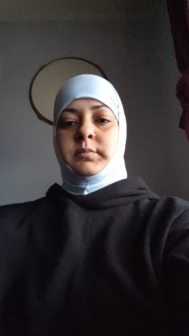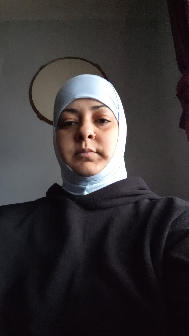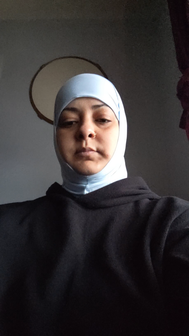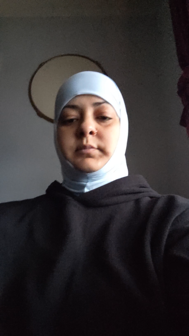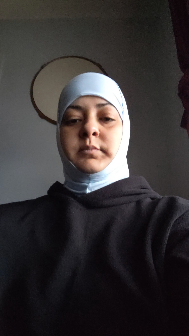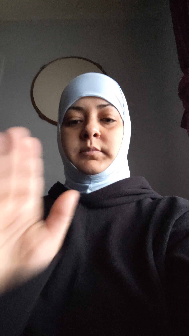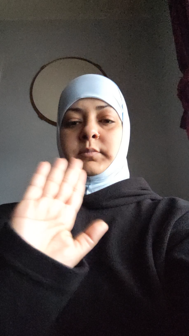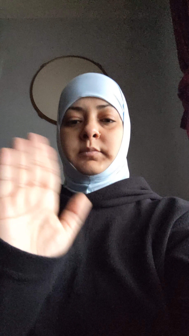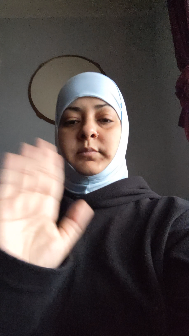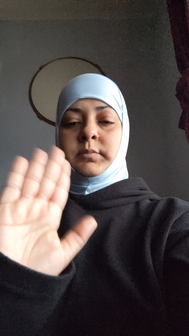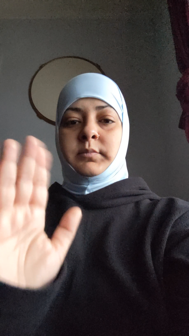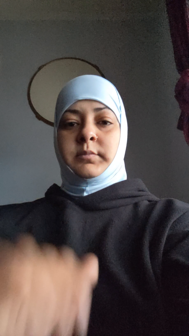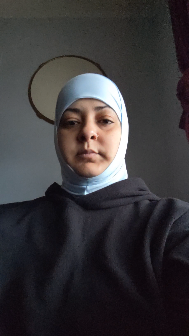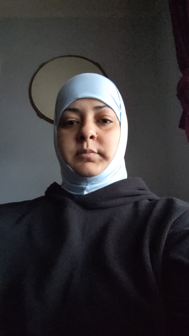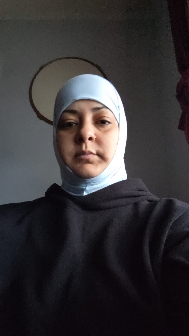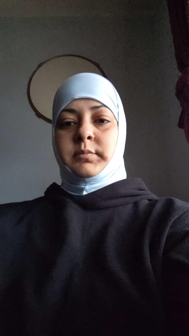hi